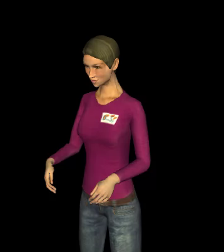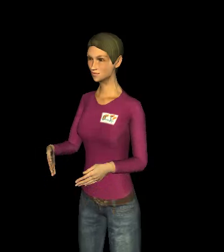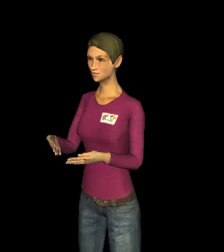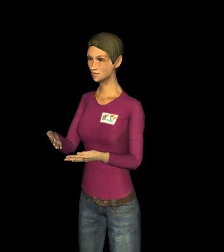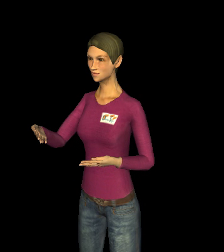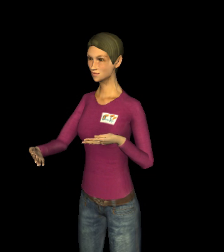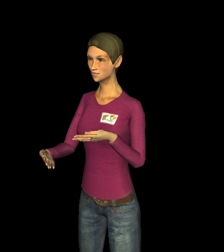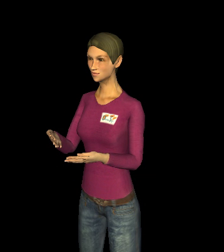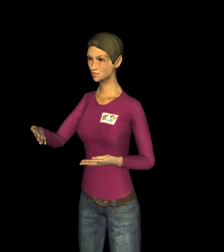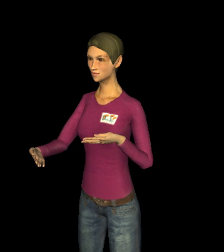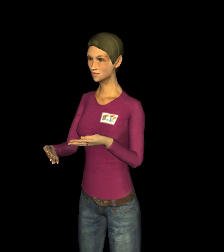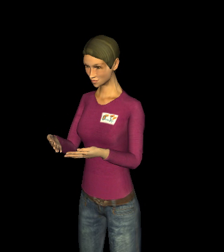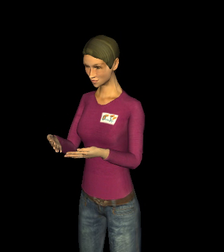يبادل